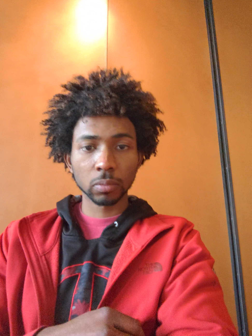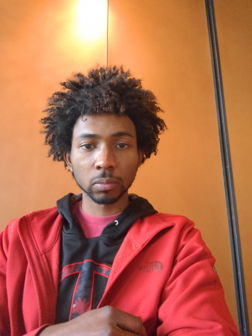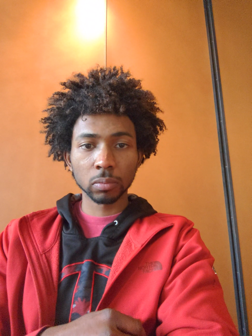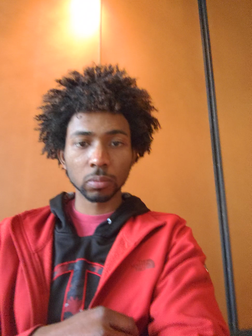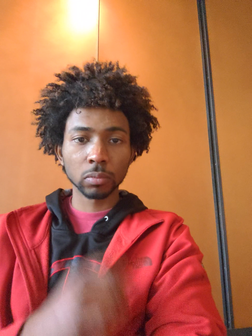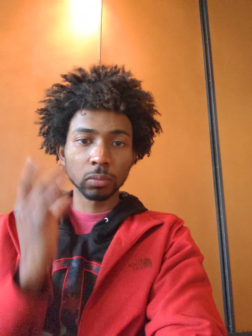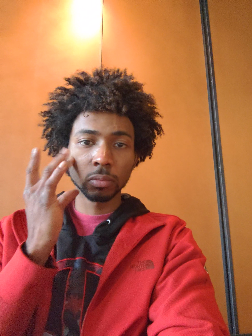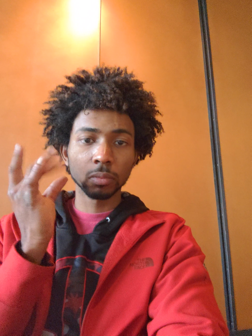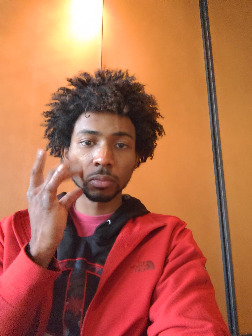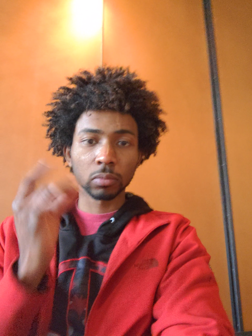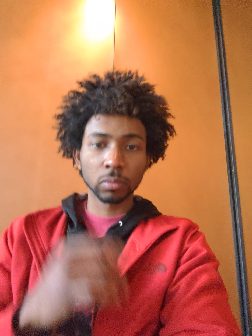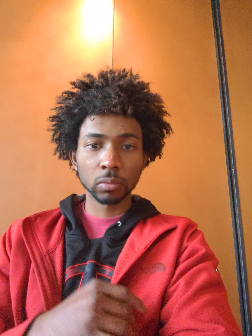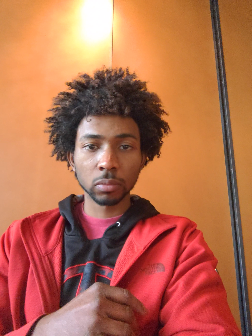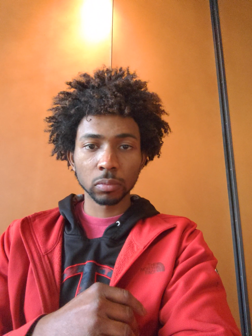kitty